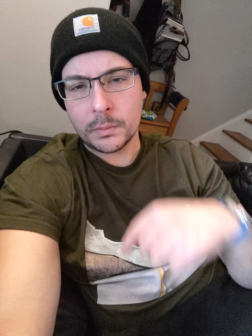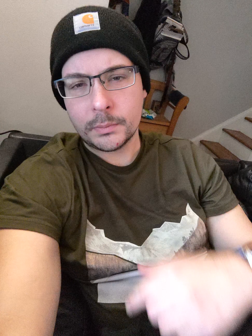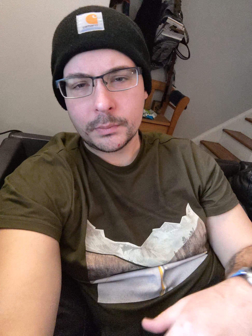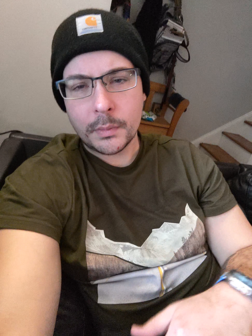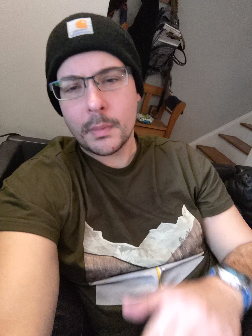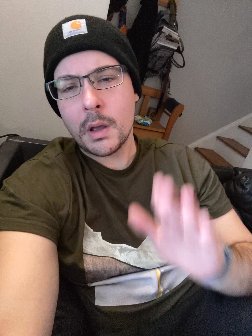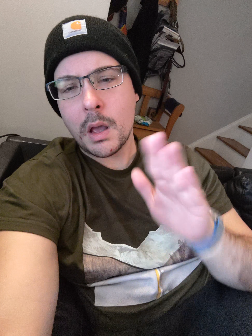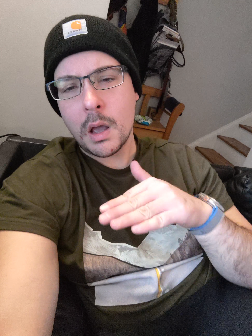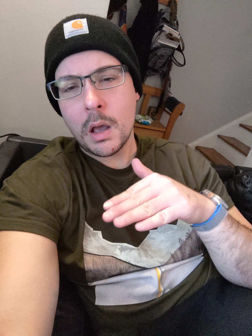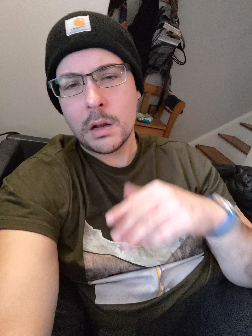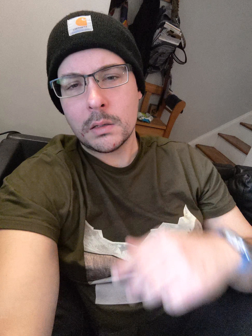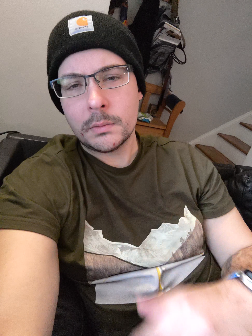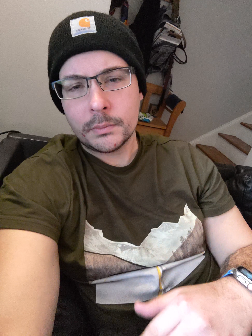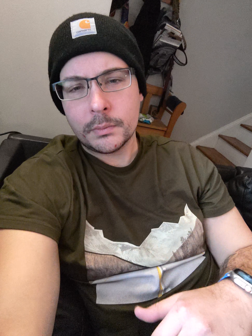on